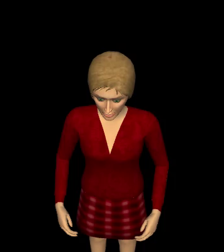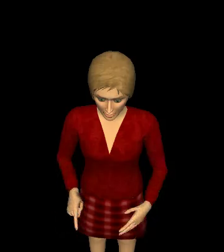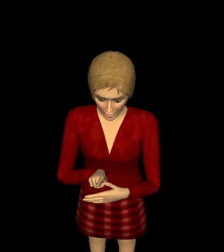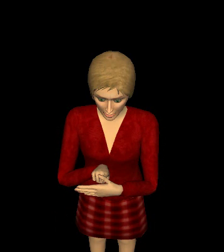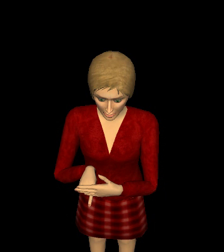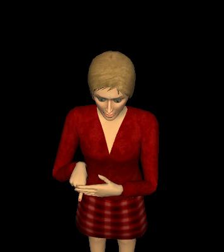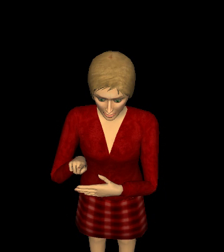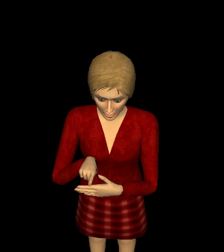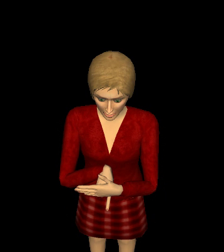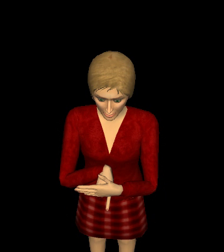يلغي